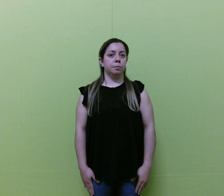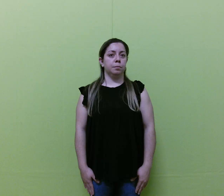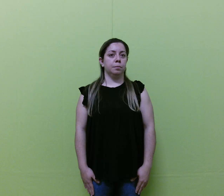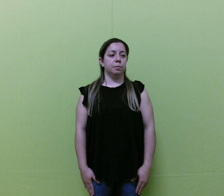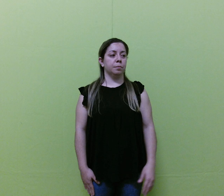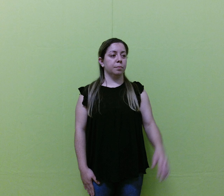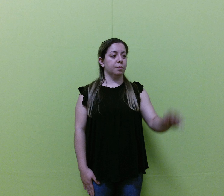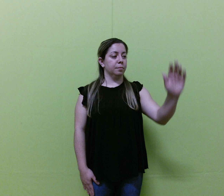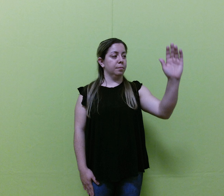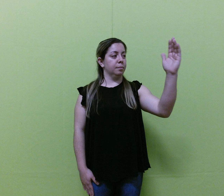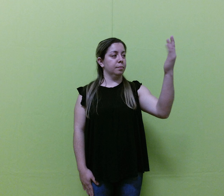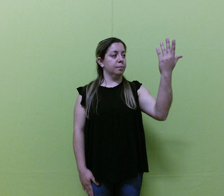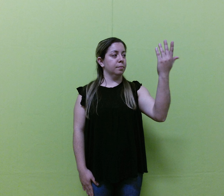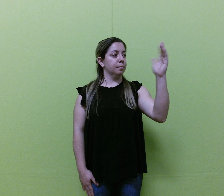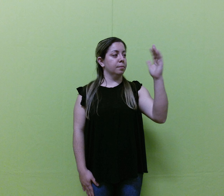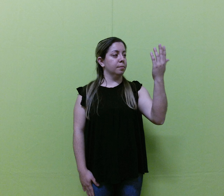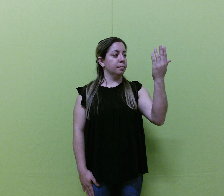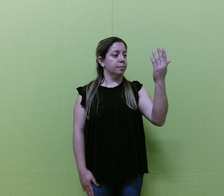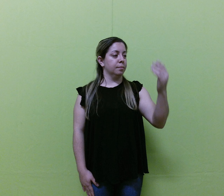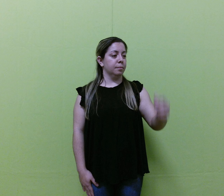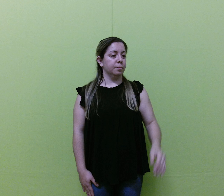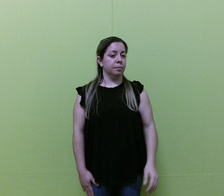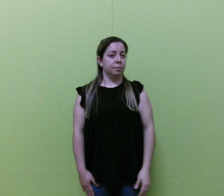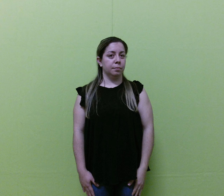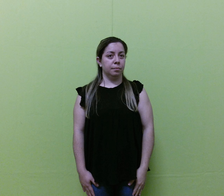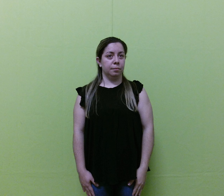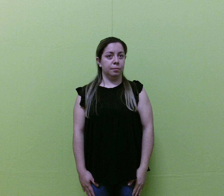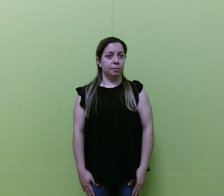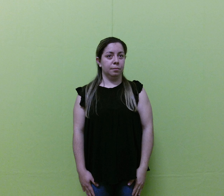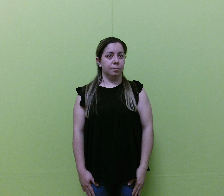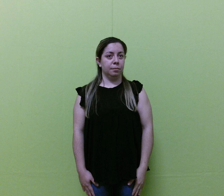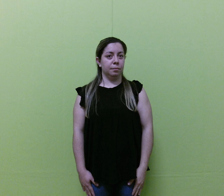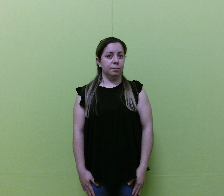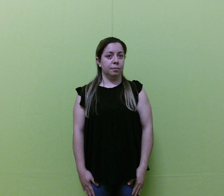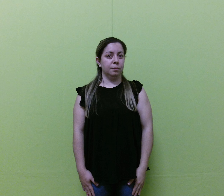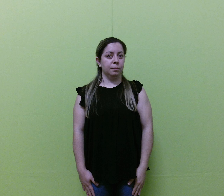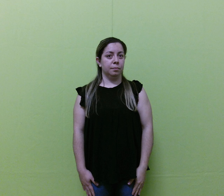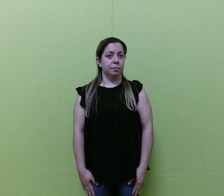espelho